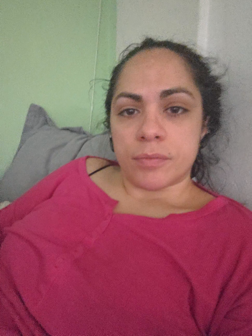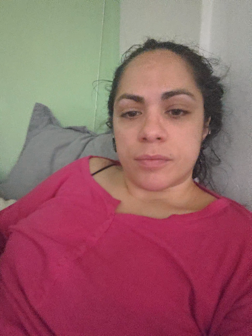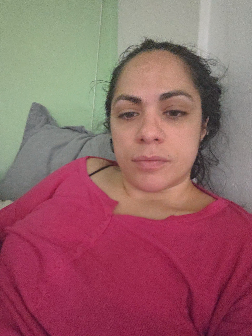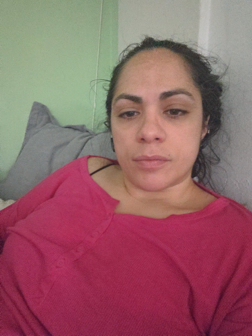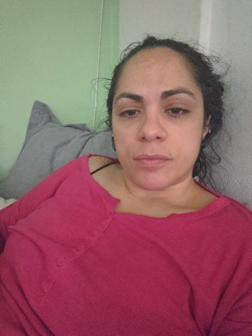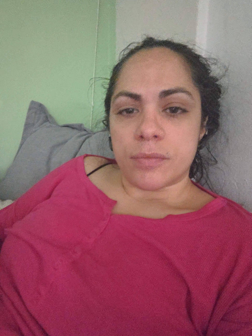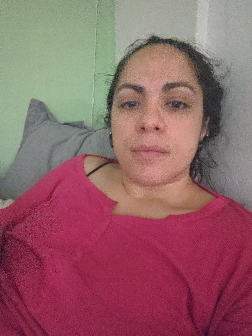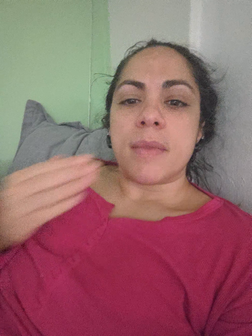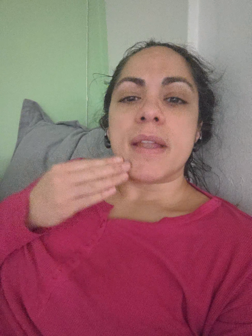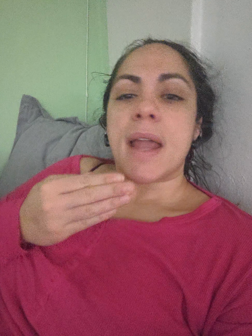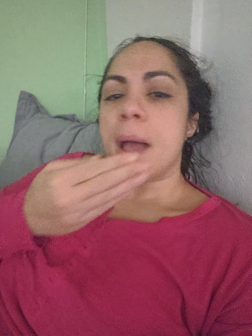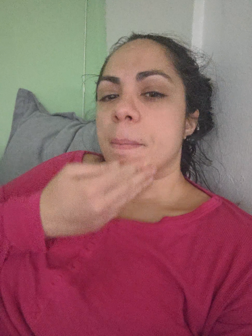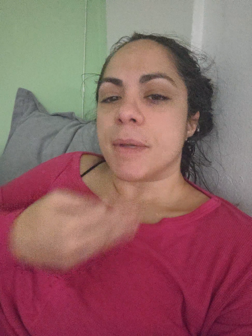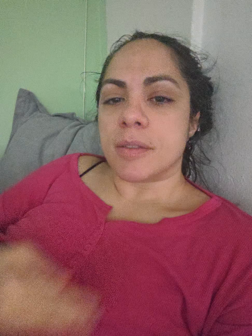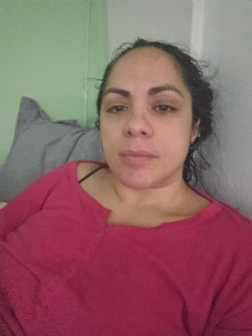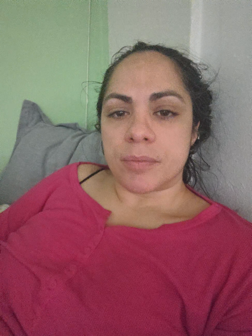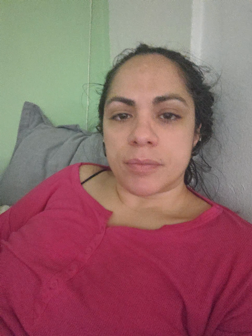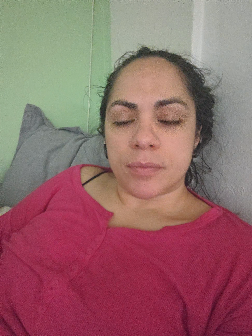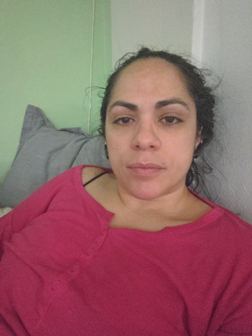napkin